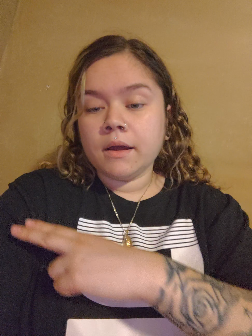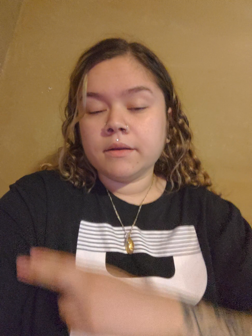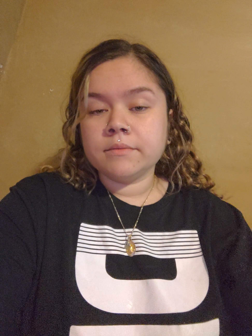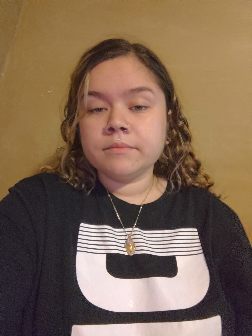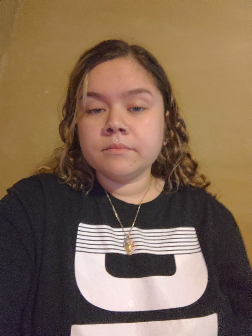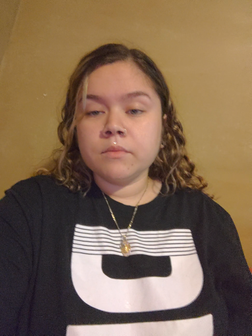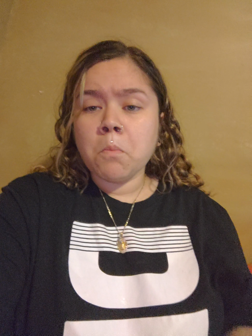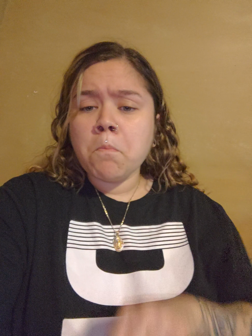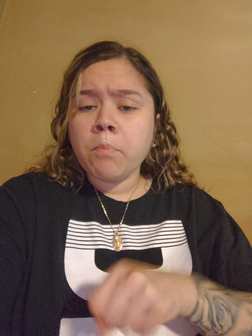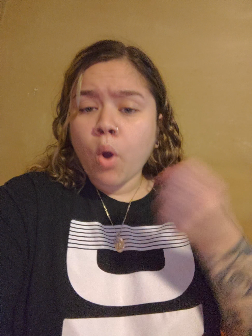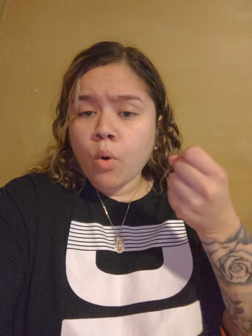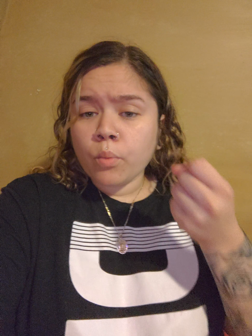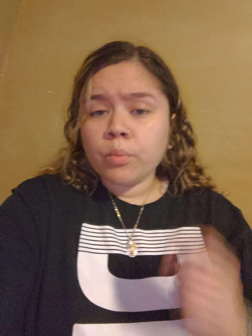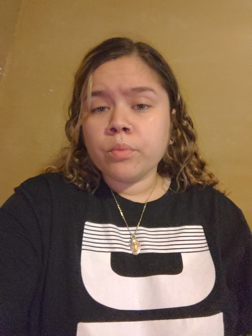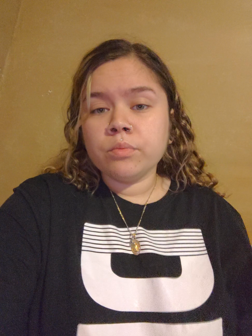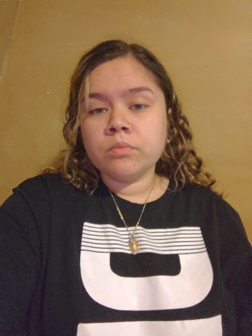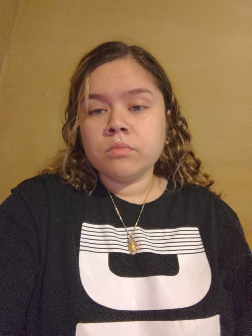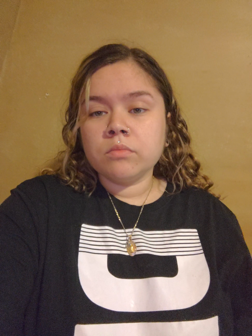broken